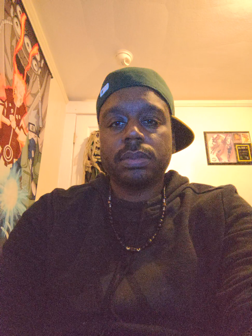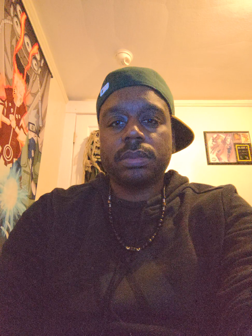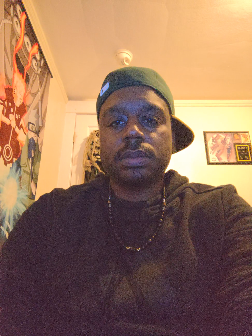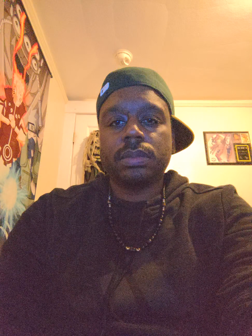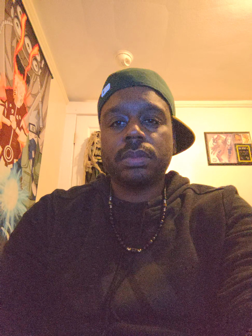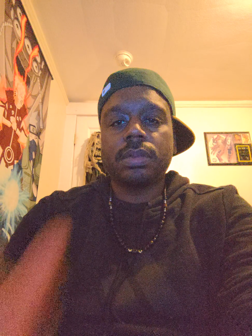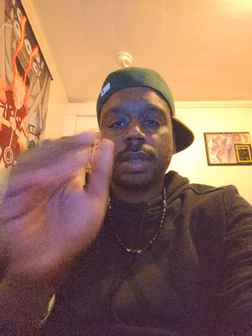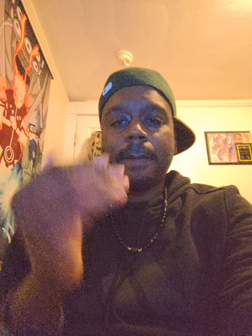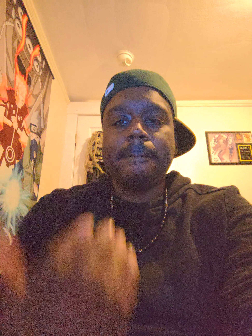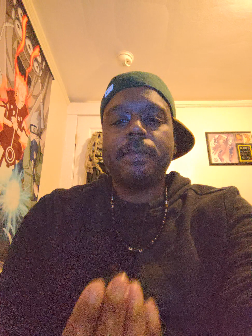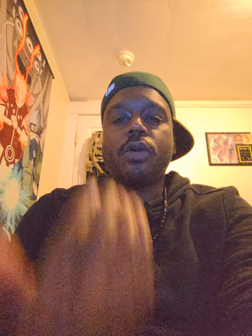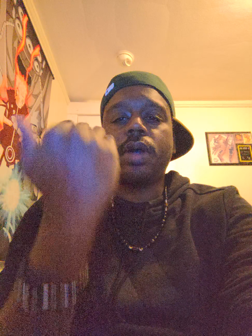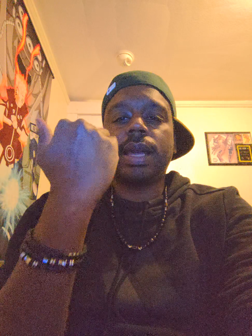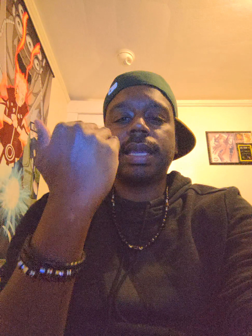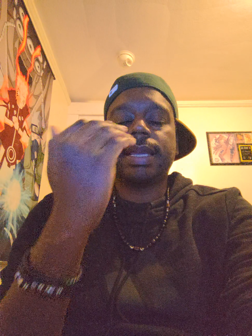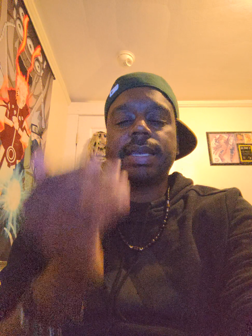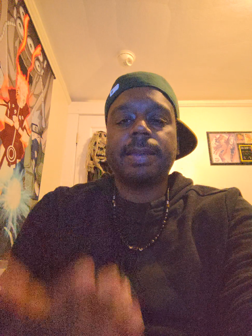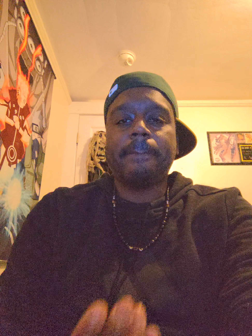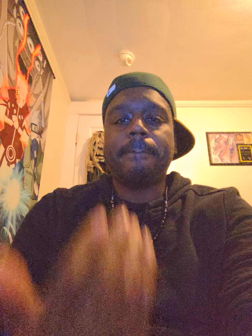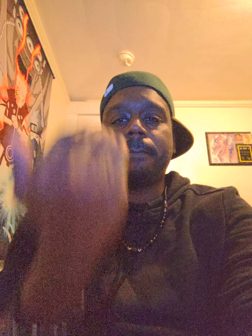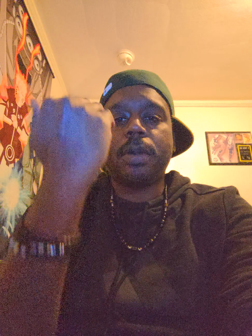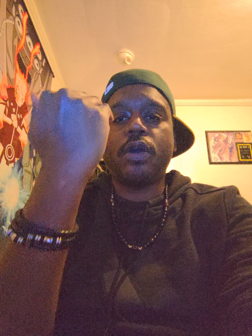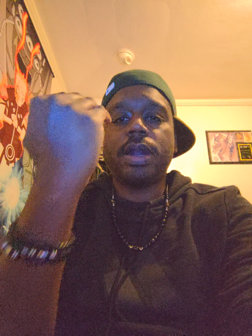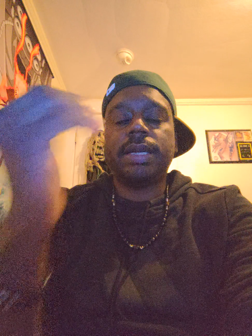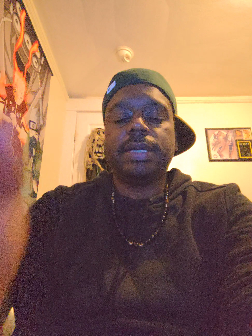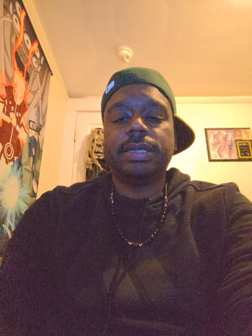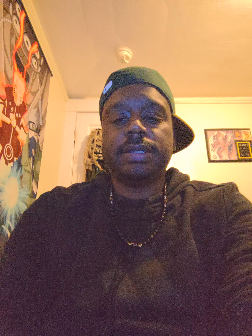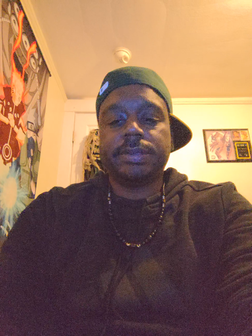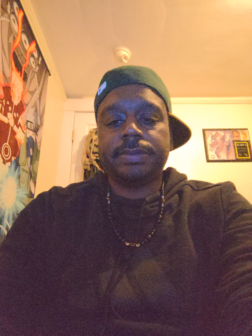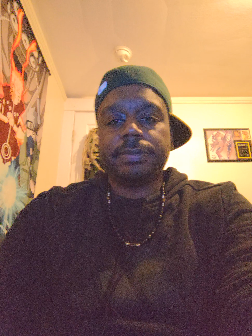morning